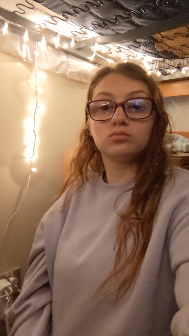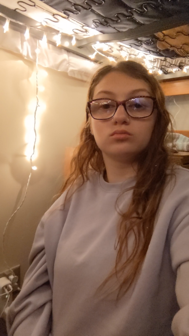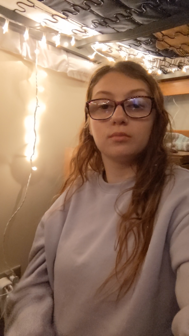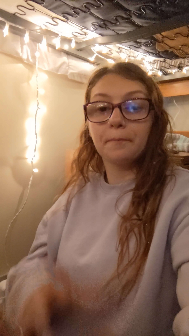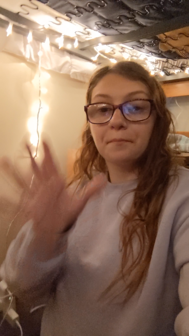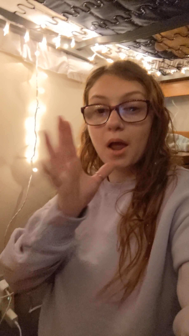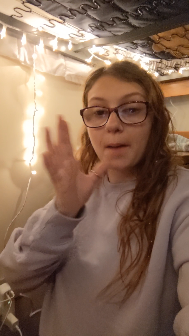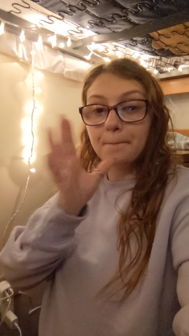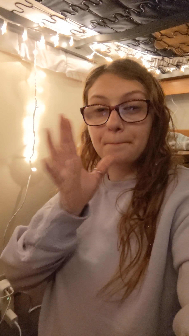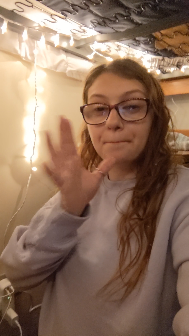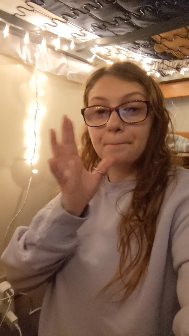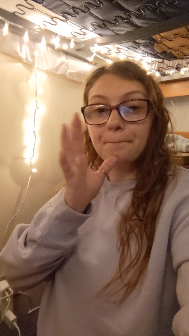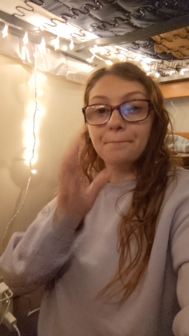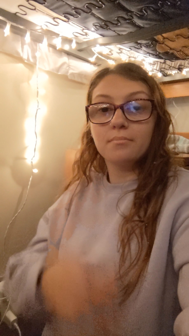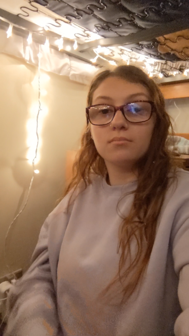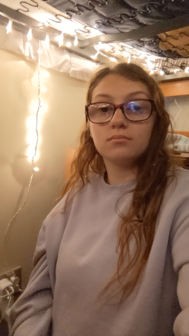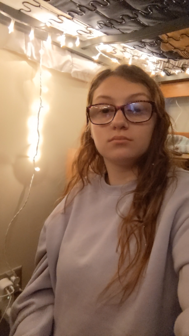mommy